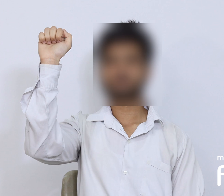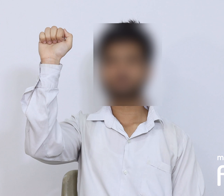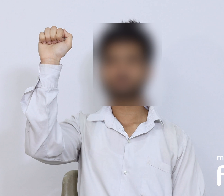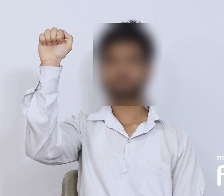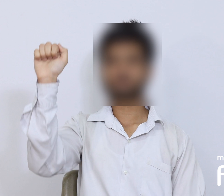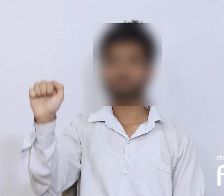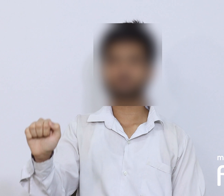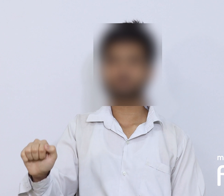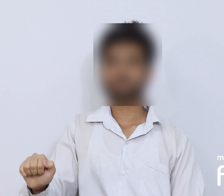آ